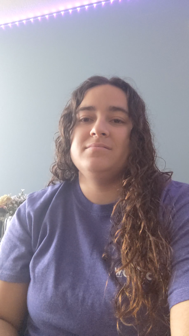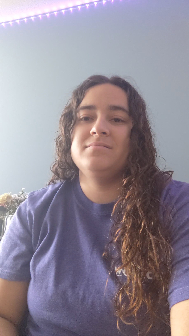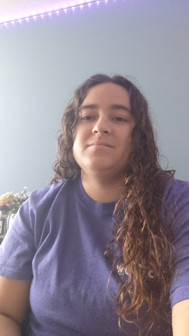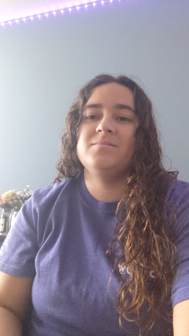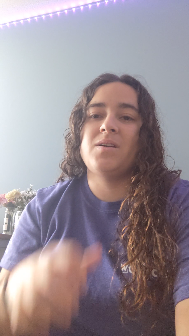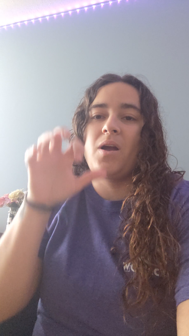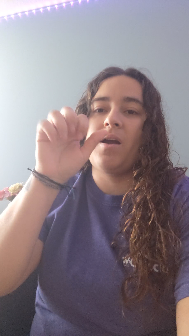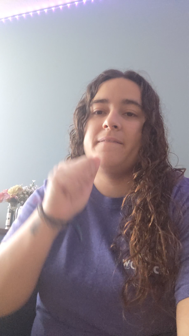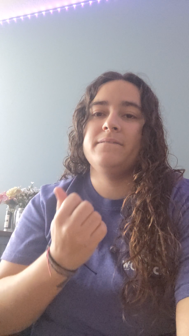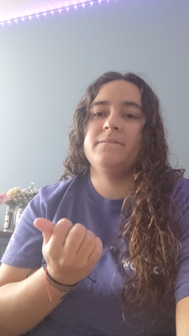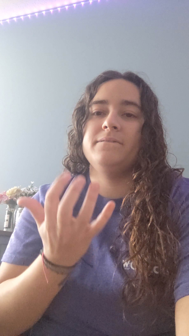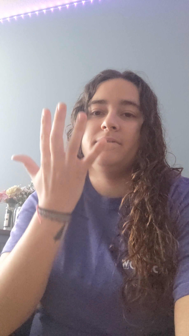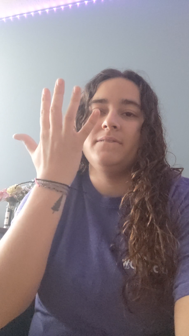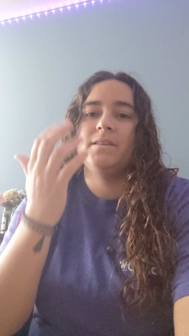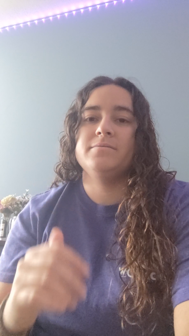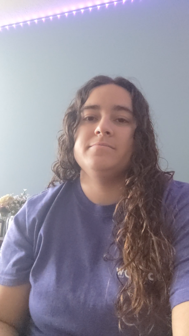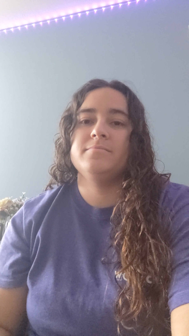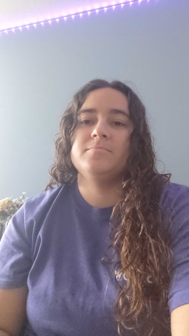gloves